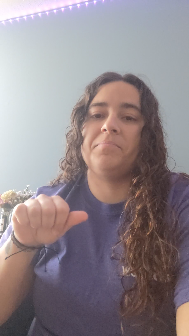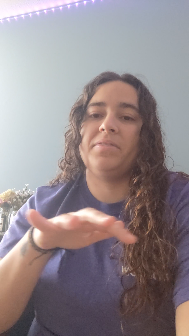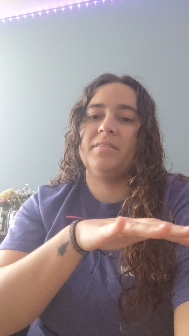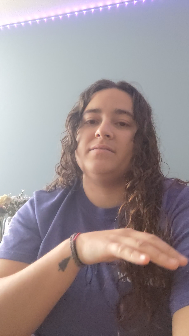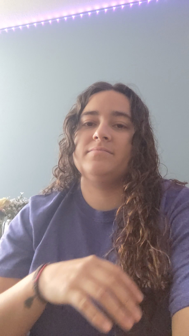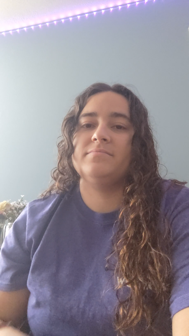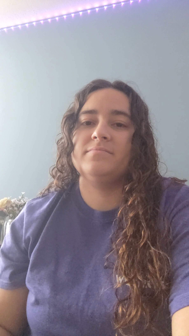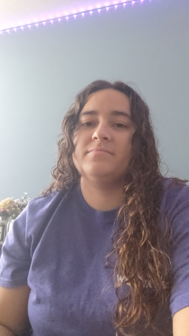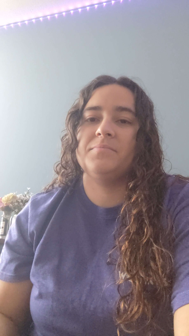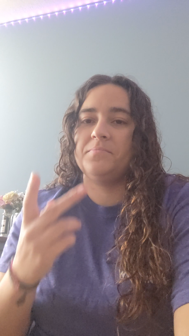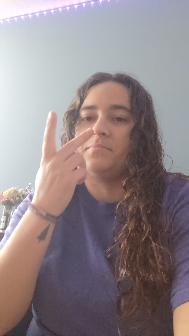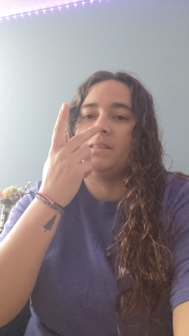penis